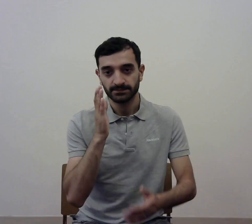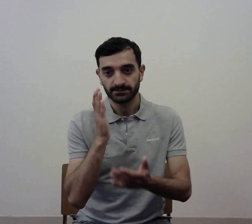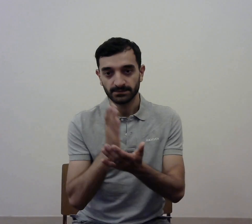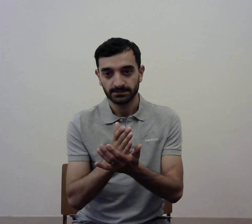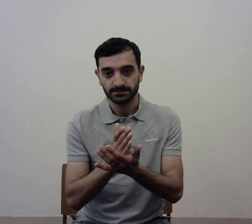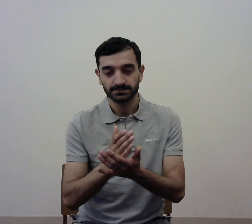var